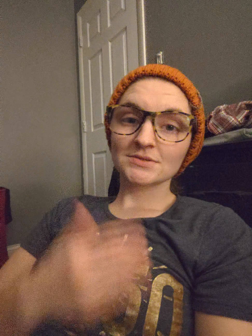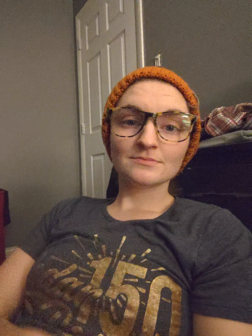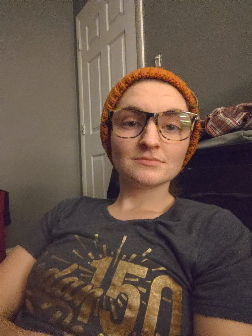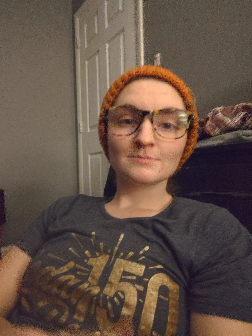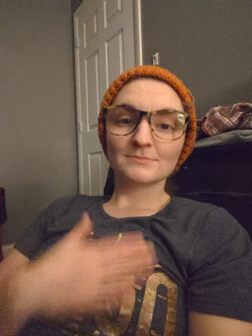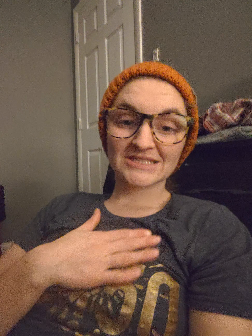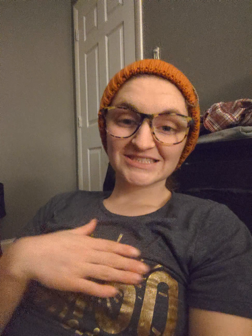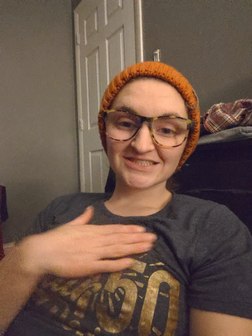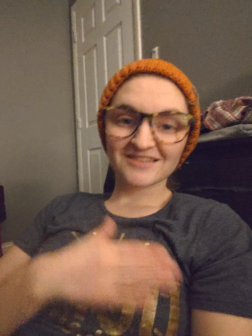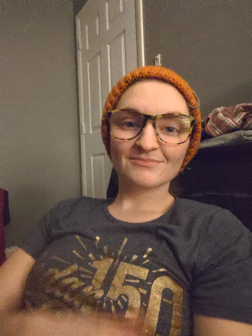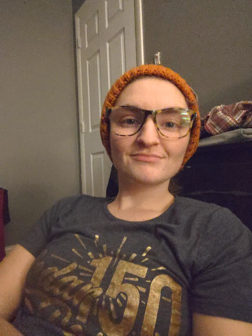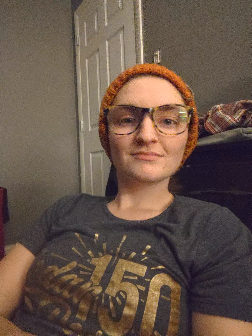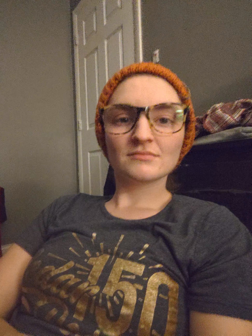please